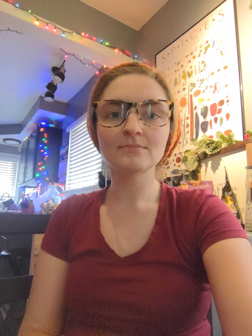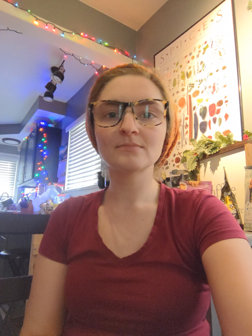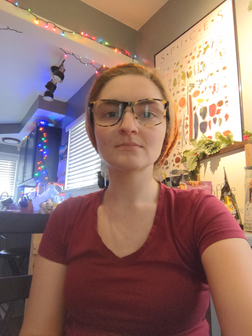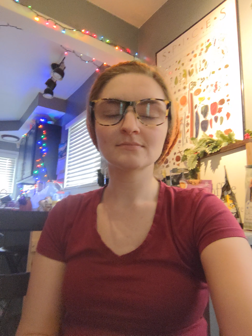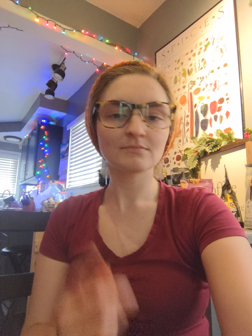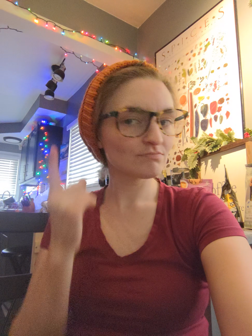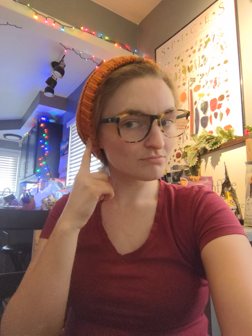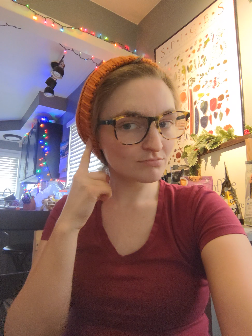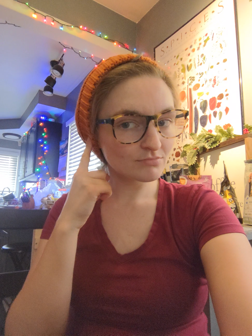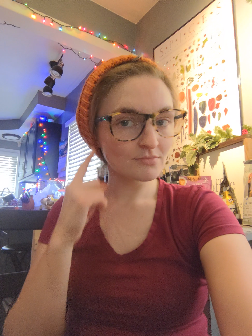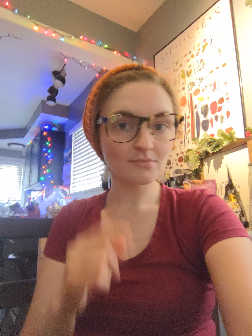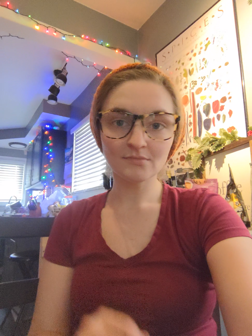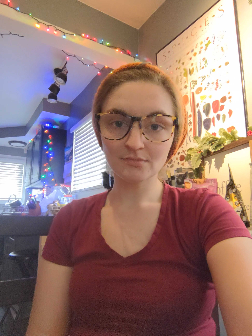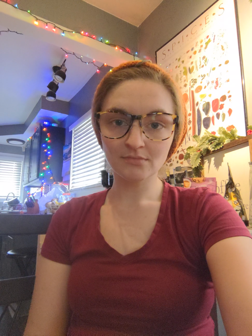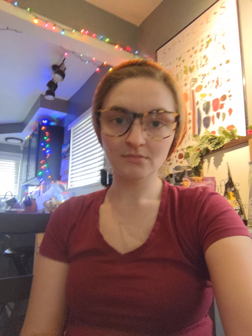ear